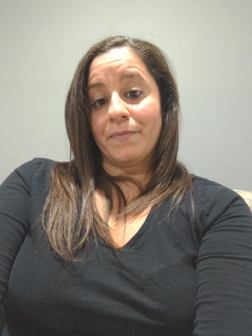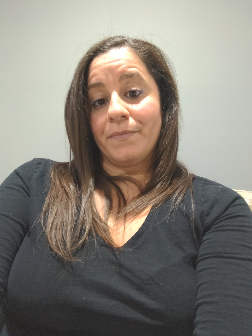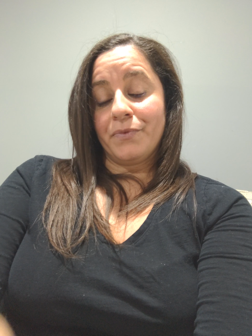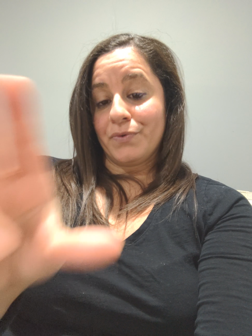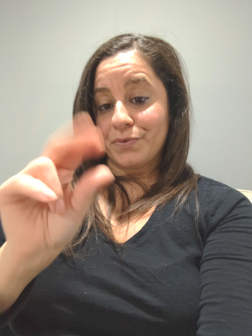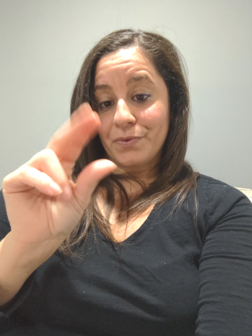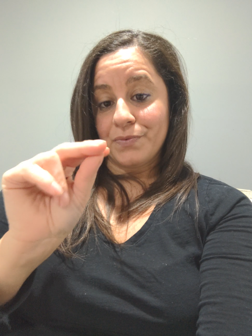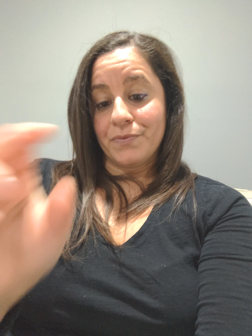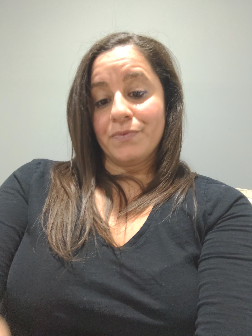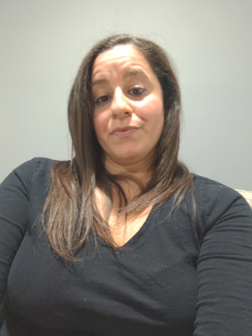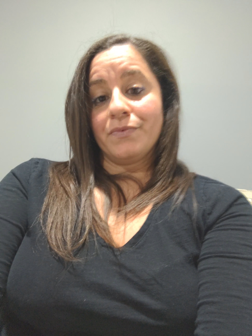no